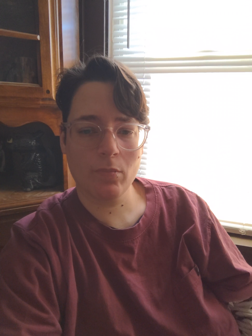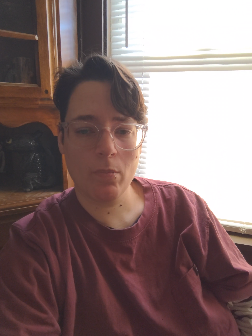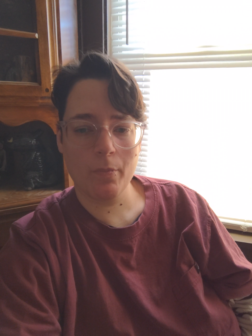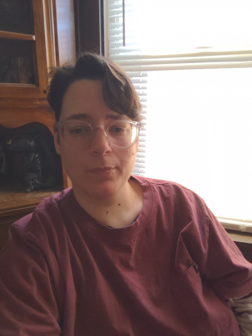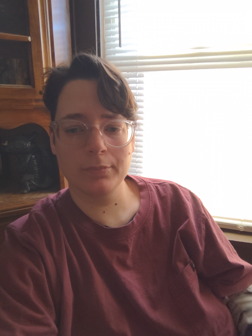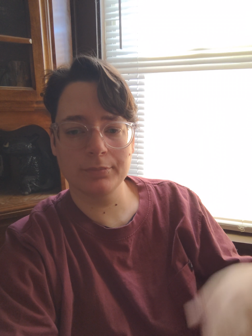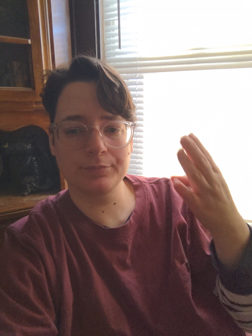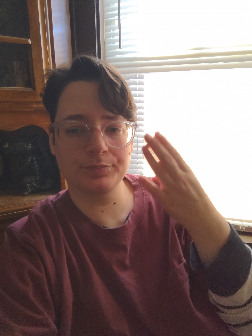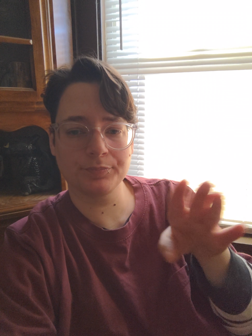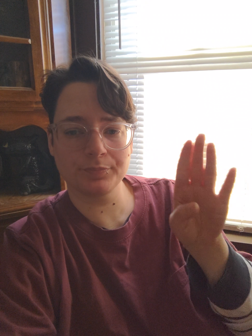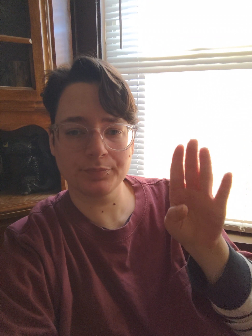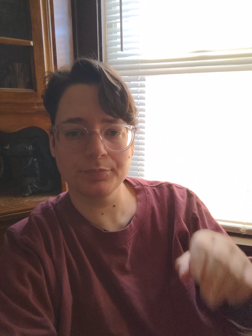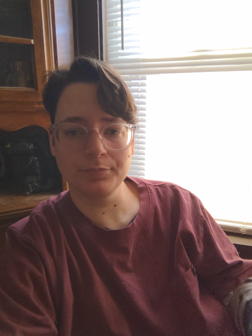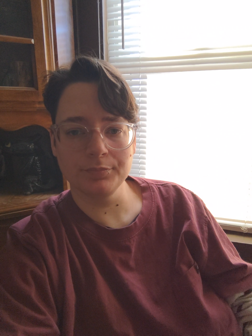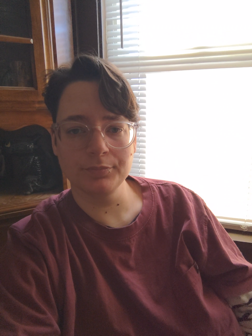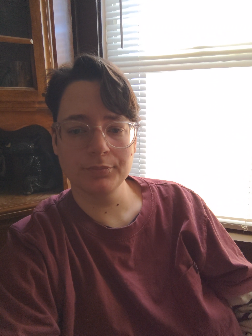blue